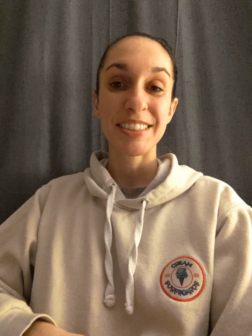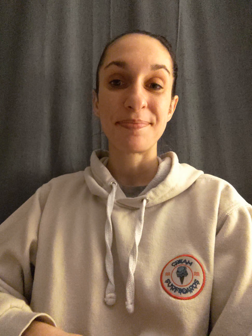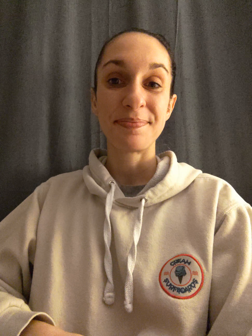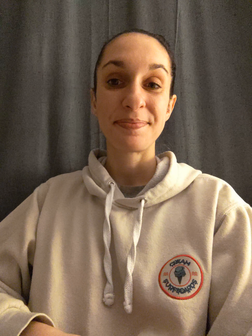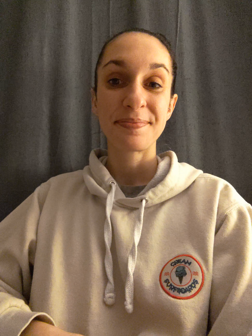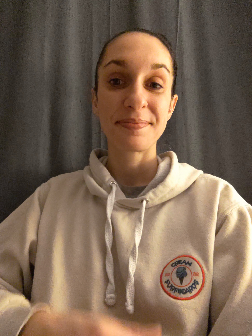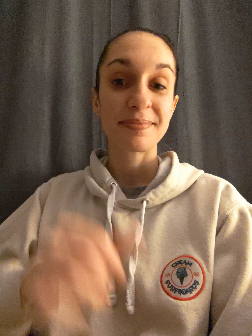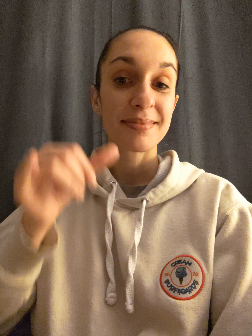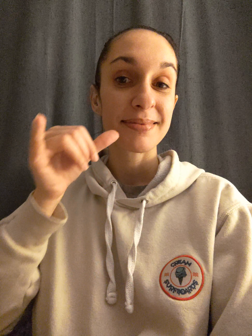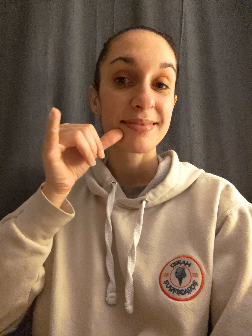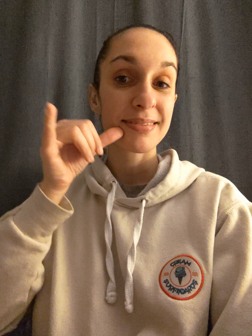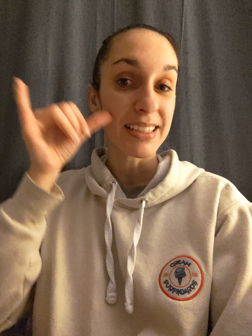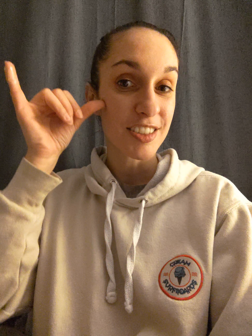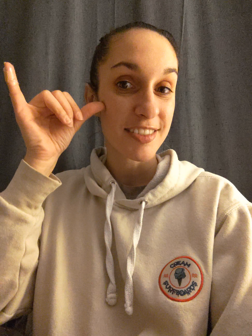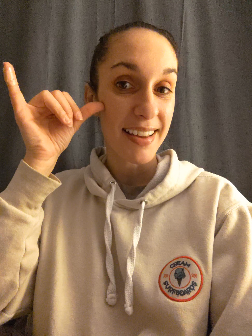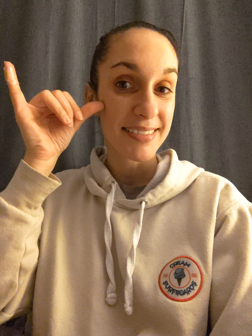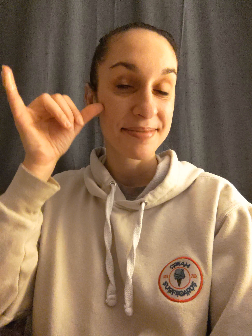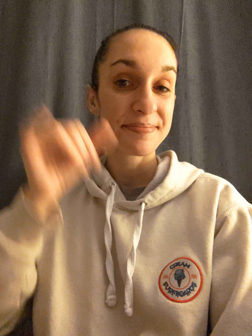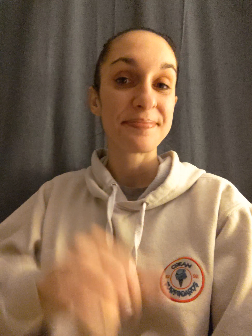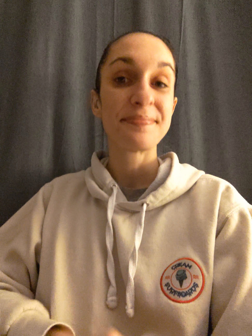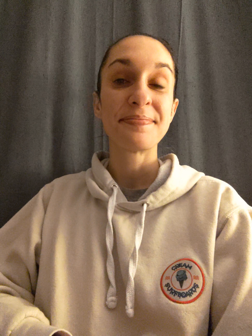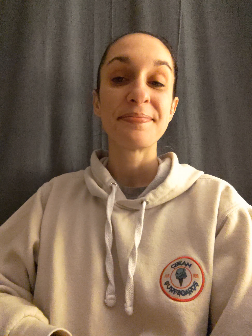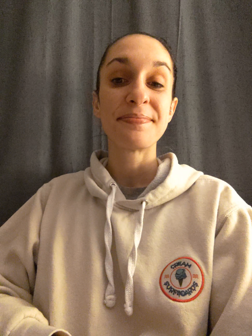yesterday